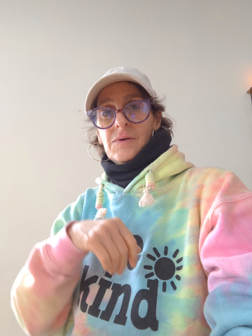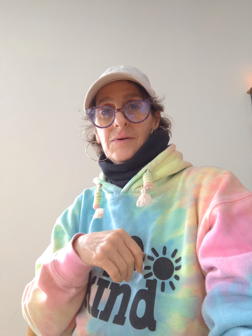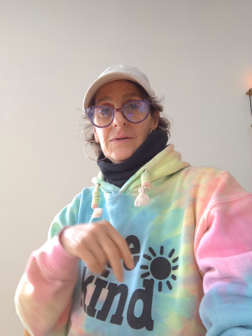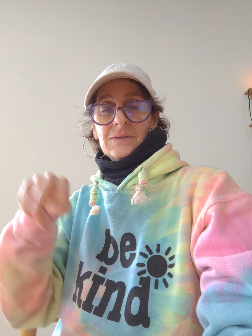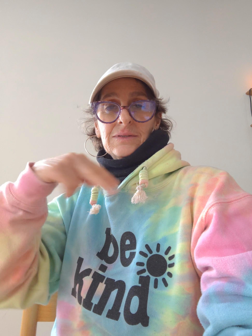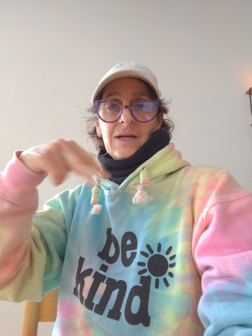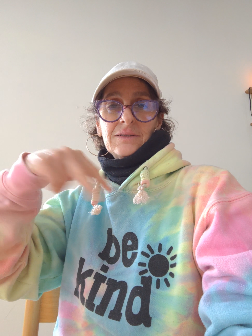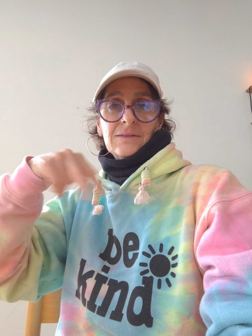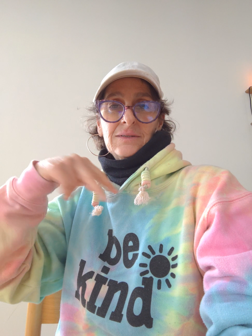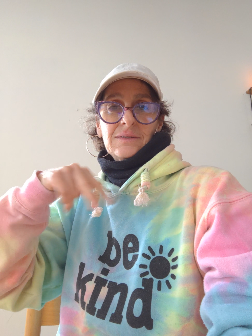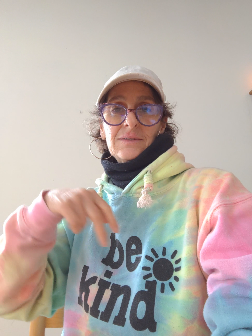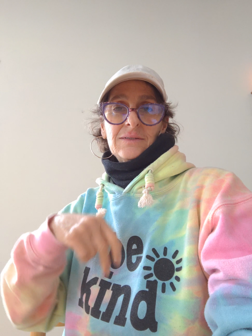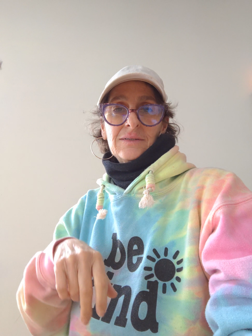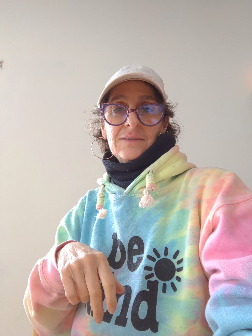dance